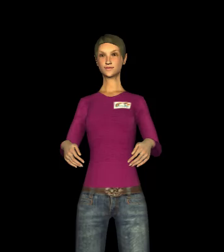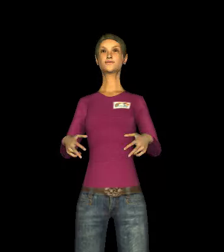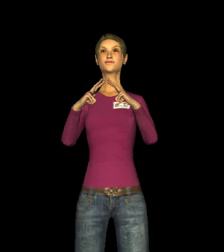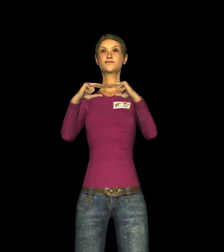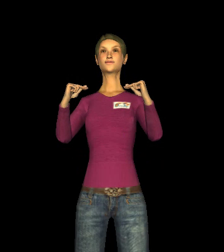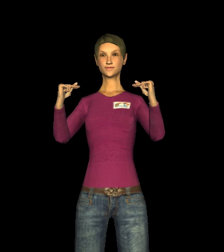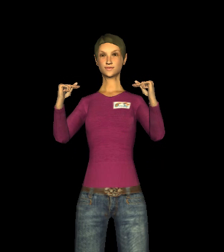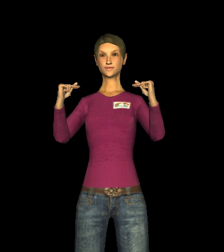نظيف